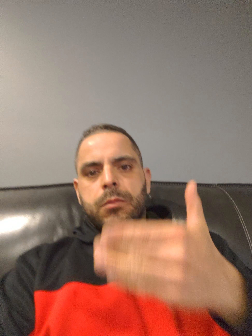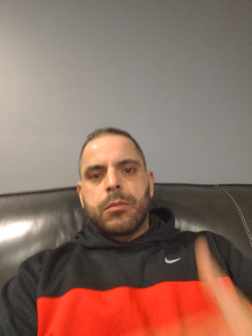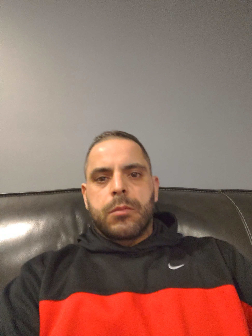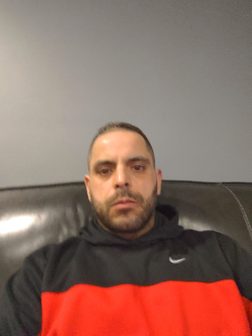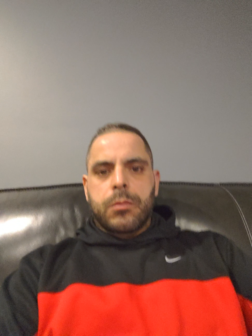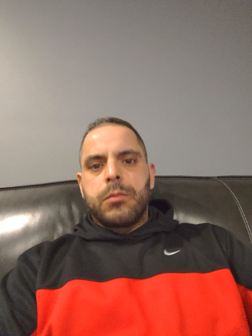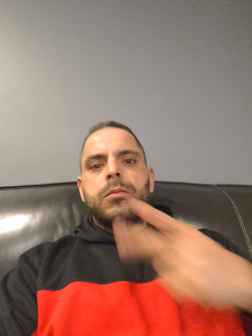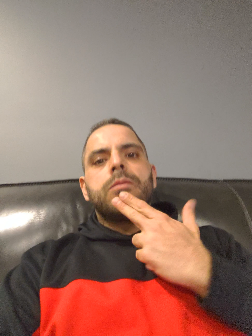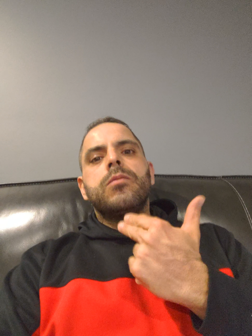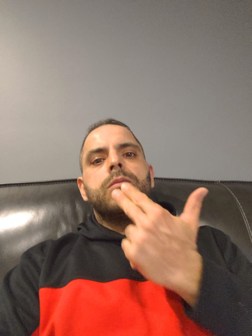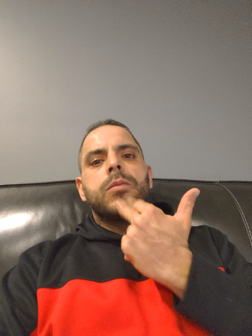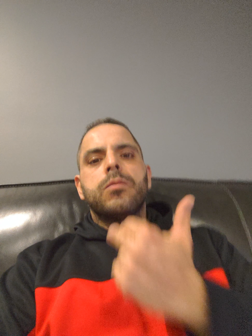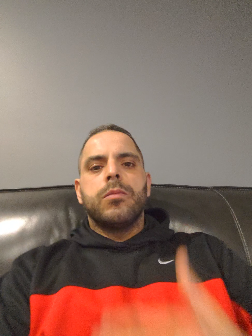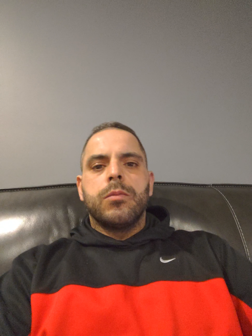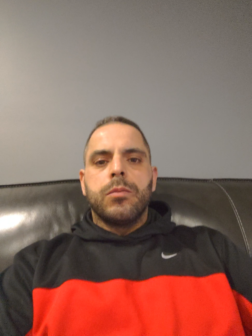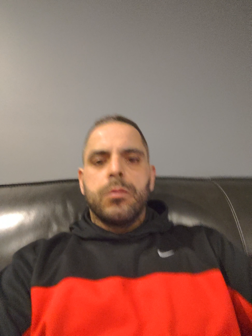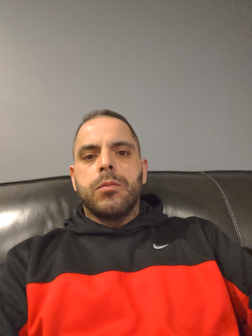cute